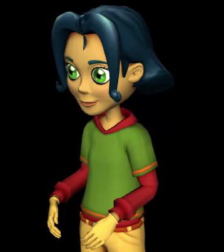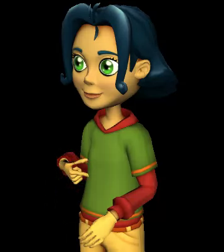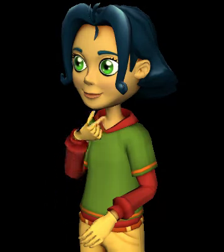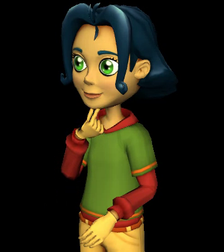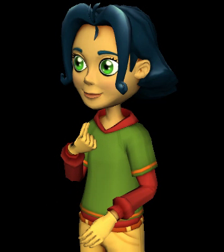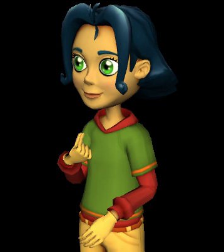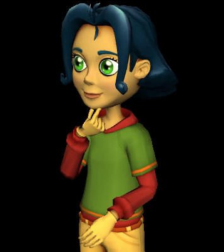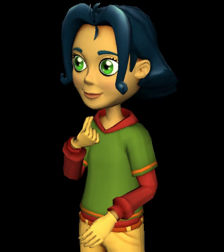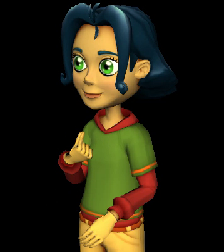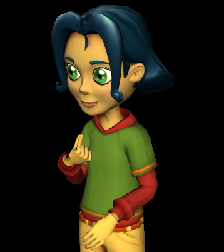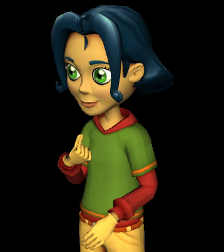سهل